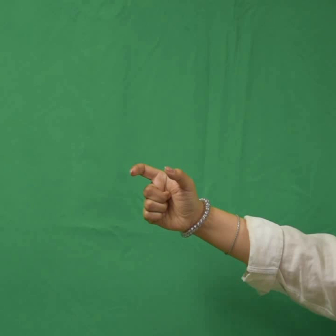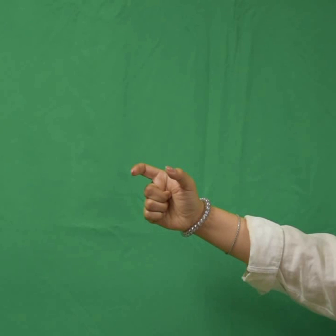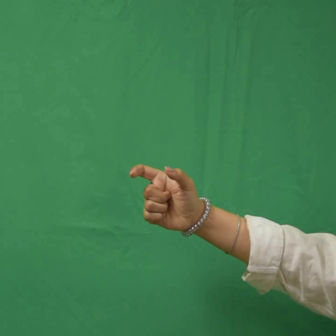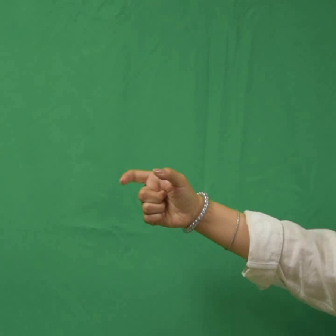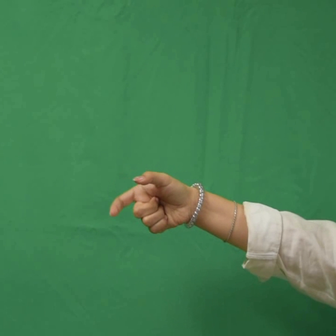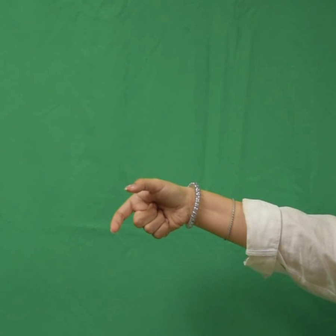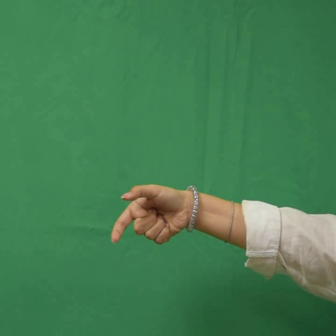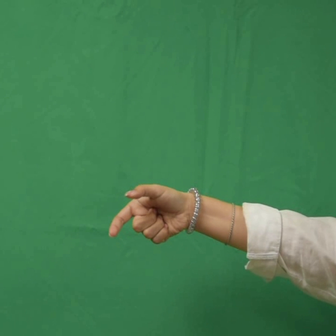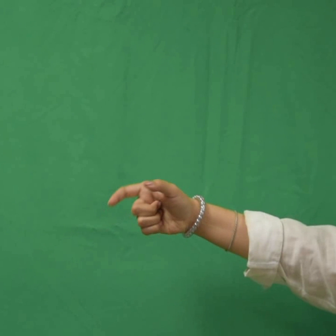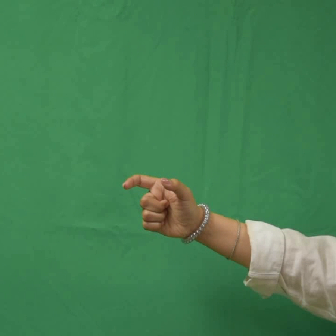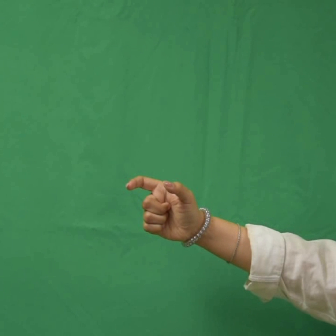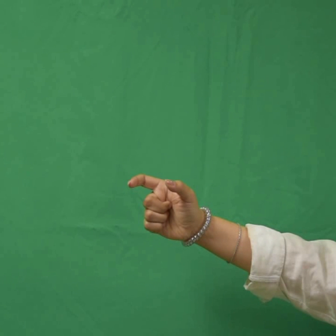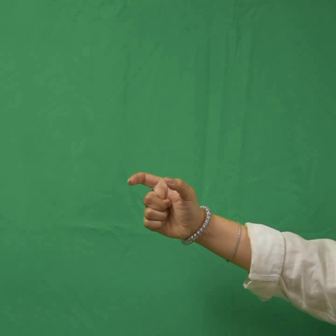Q